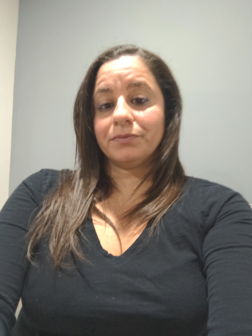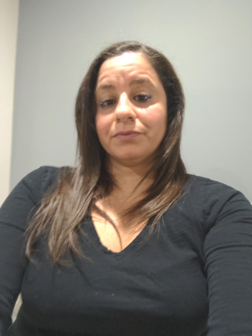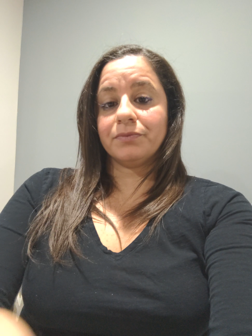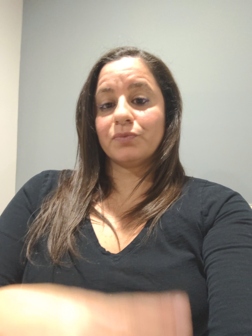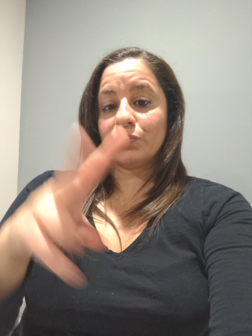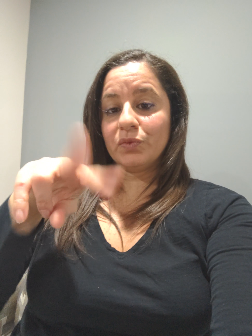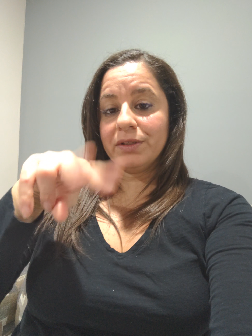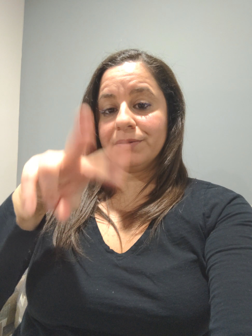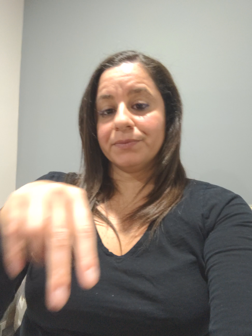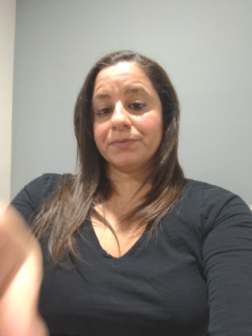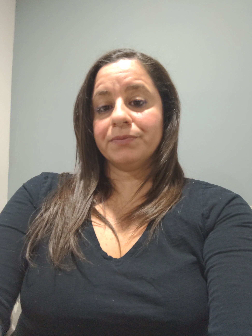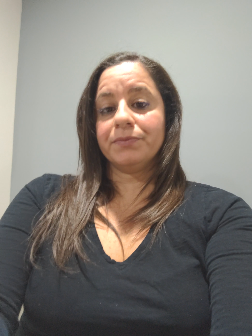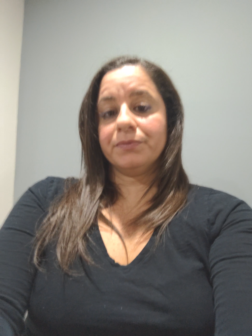read